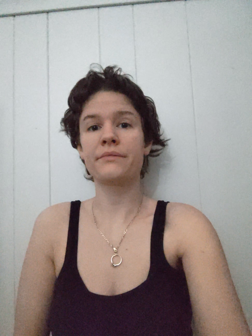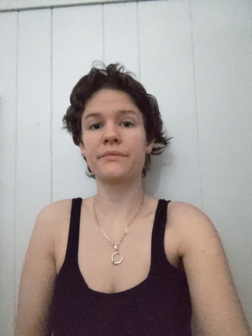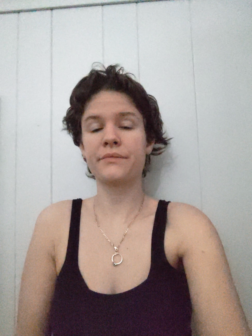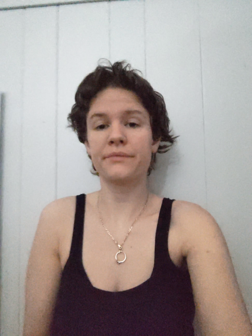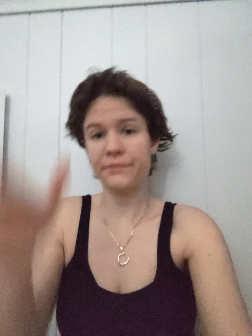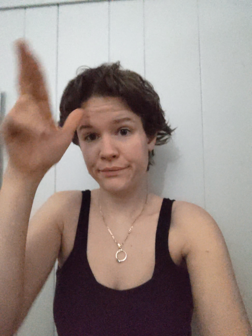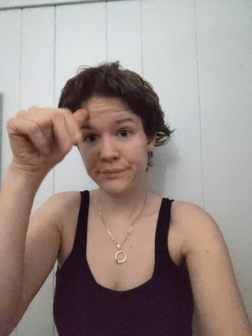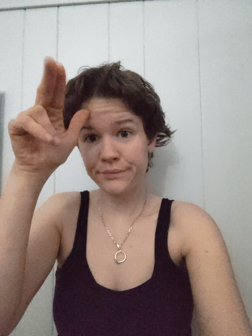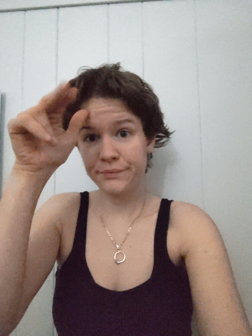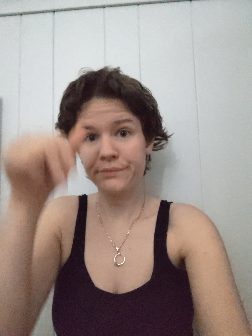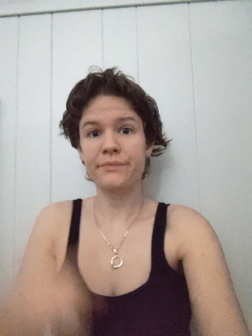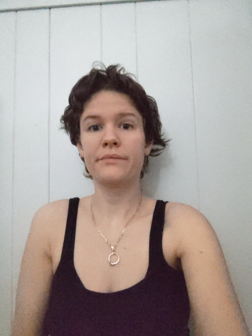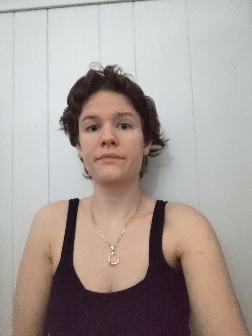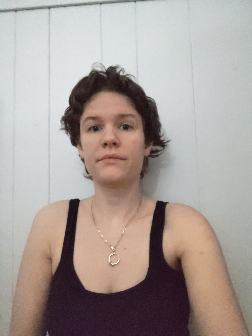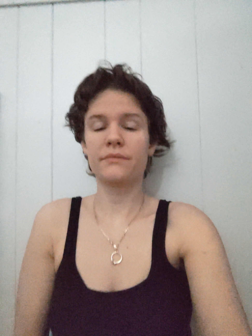horse